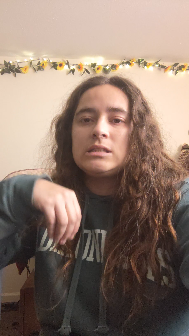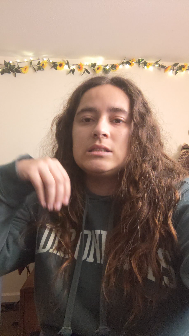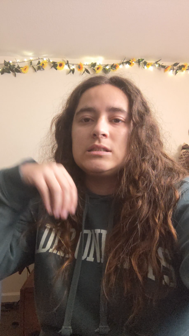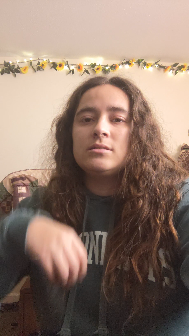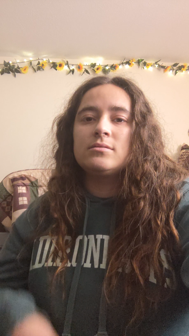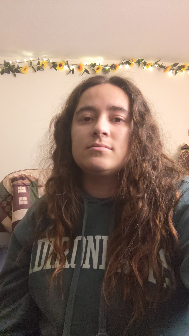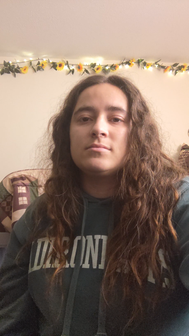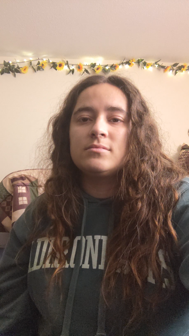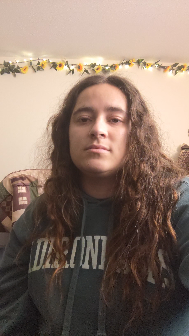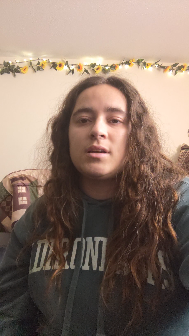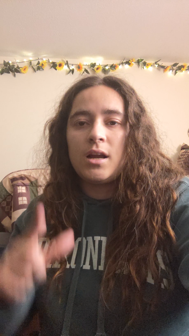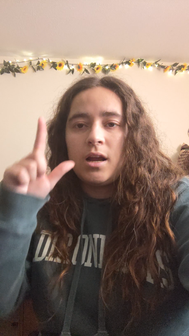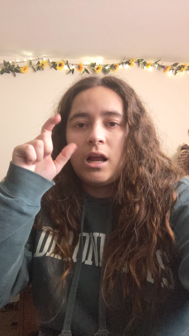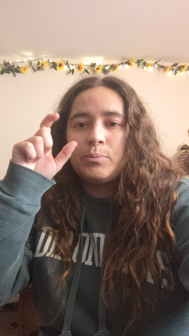camera